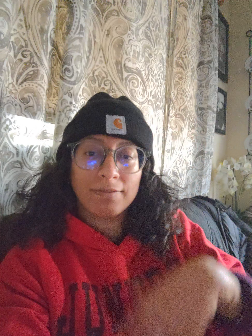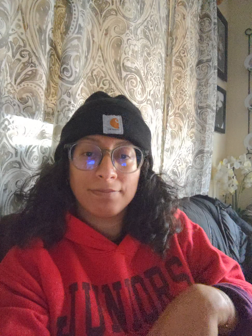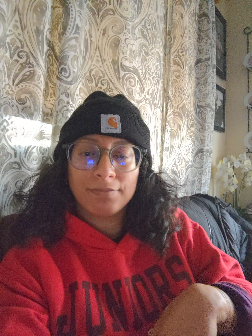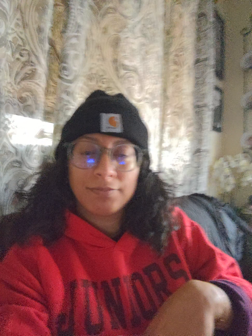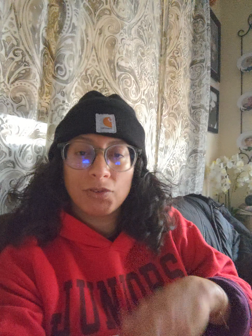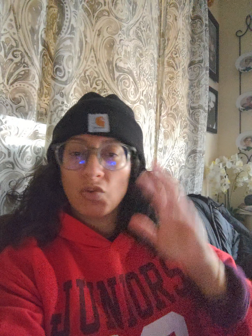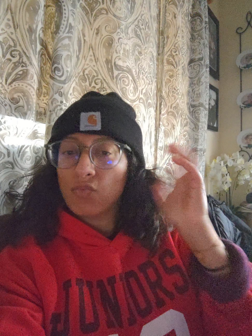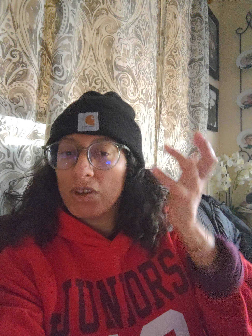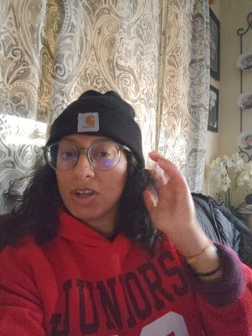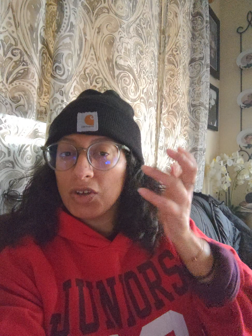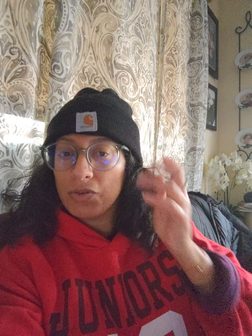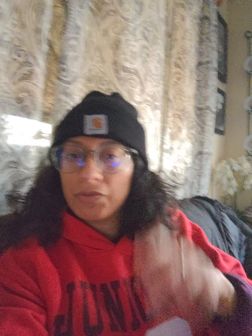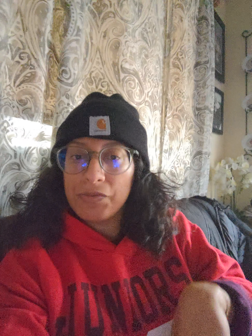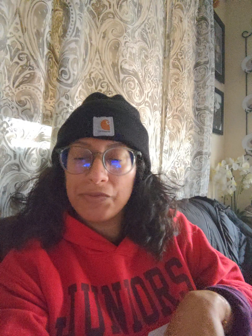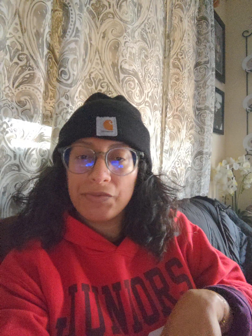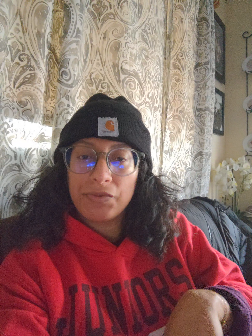radio